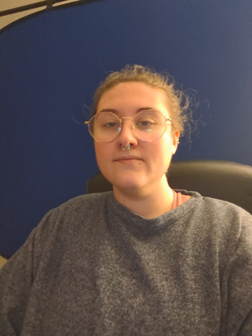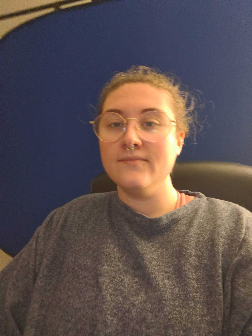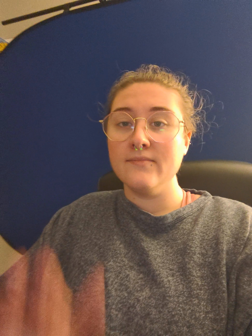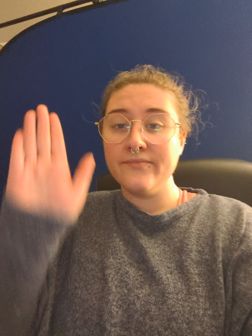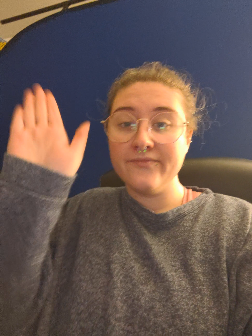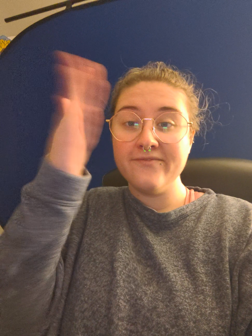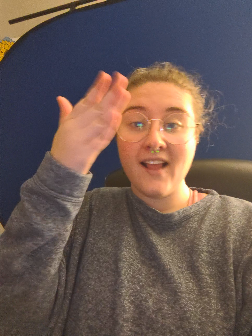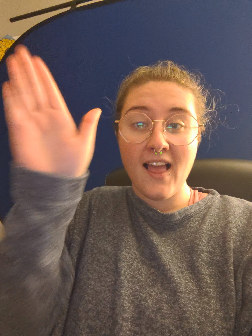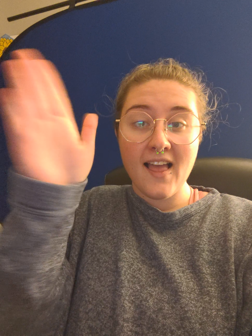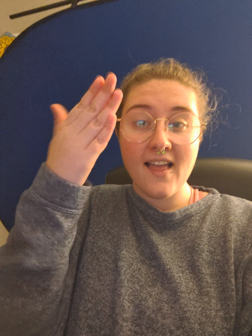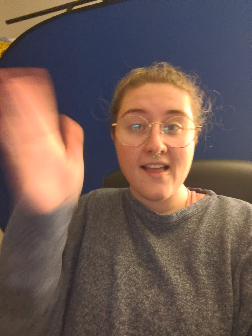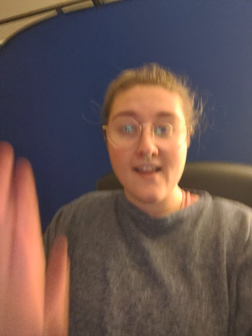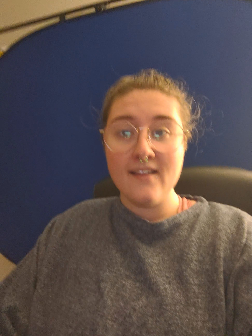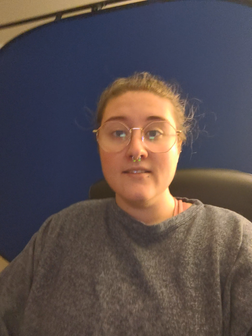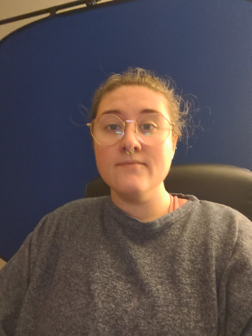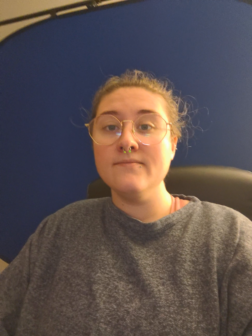flag